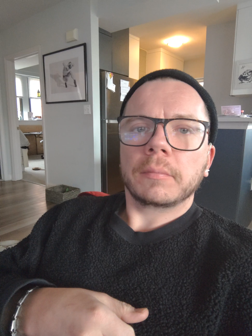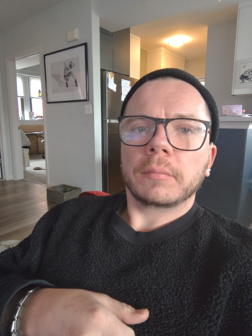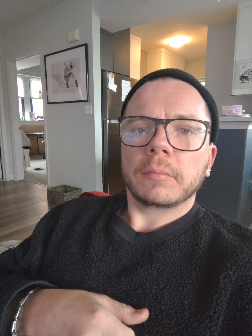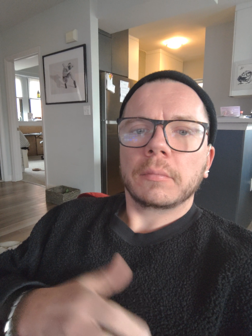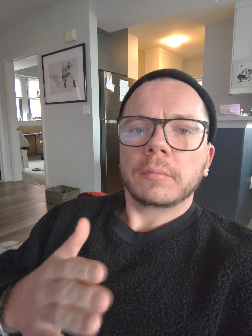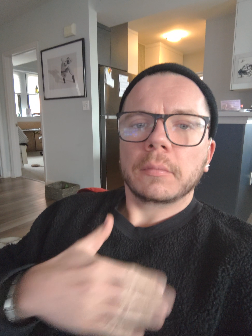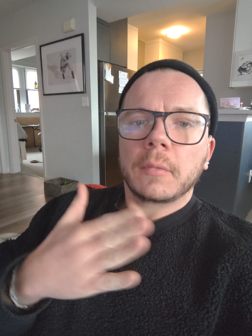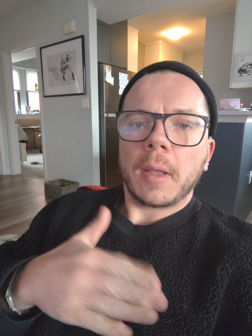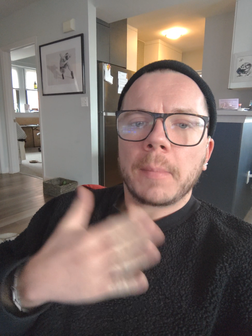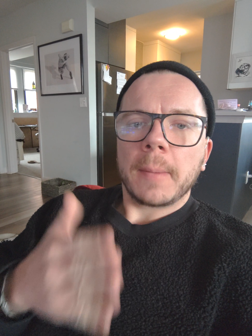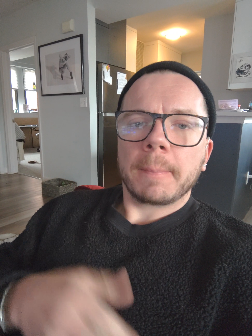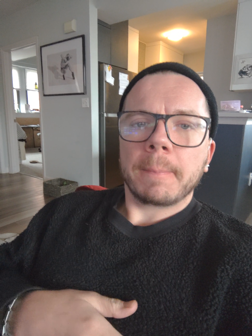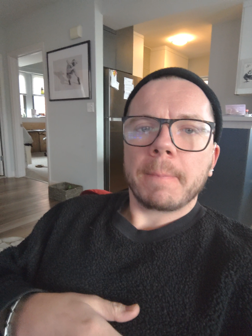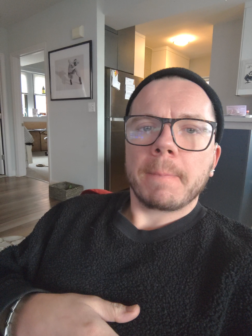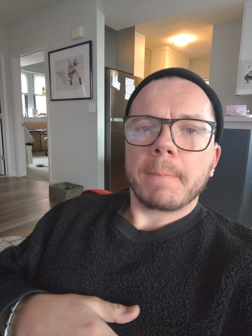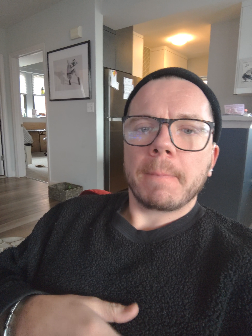happy